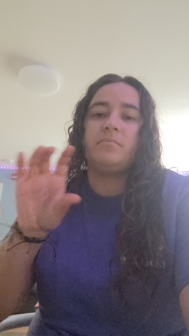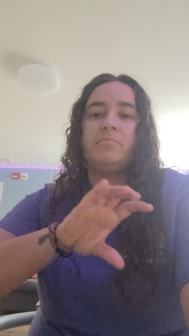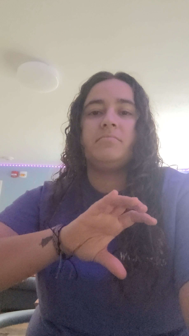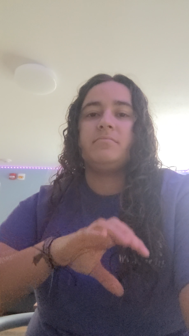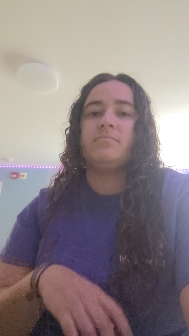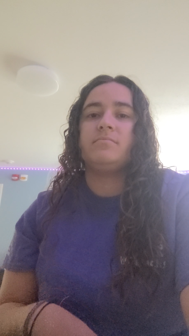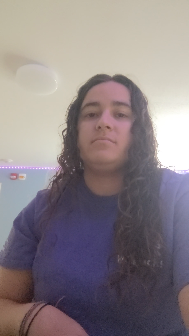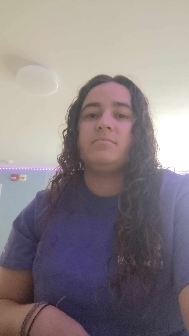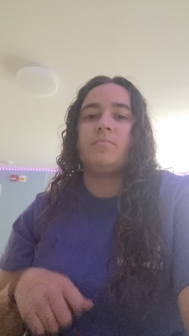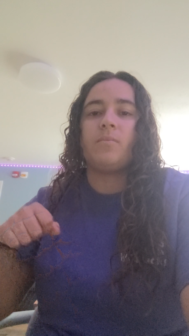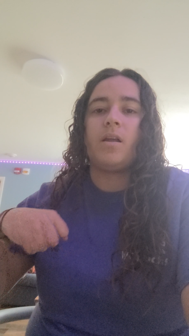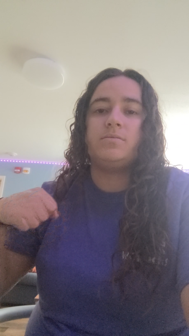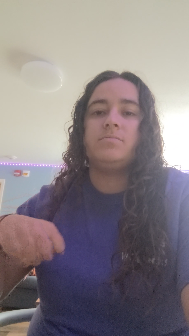bicycle